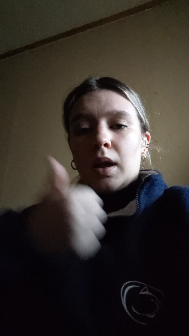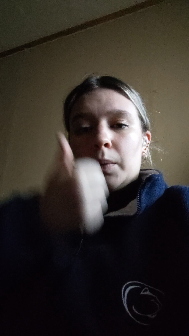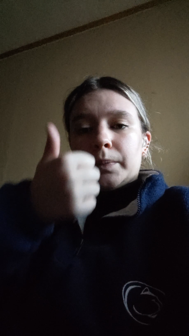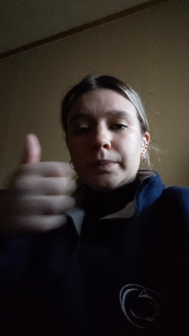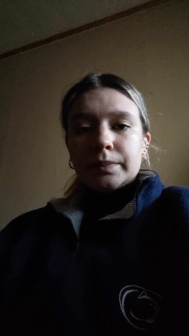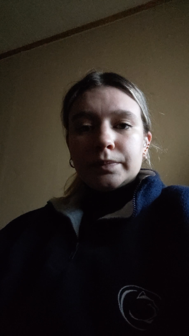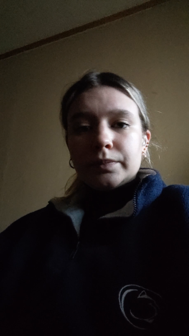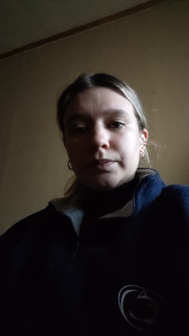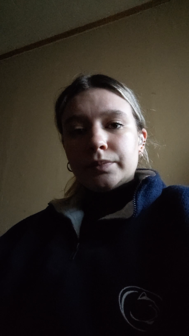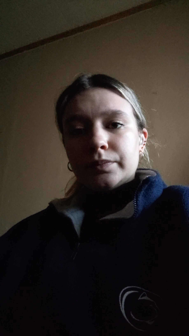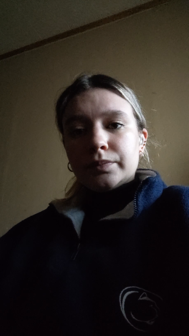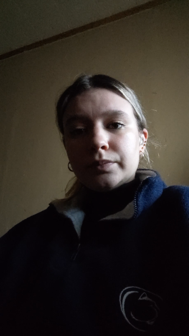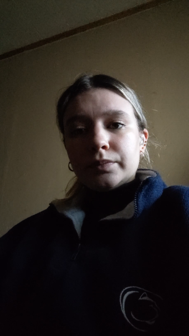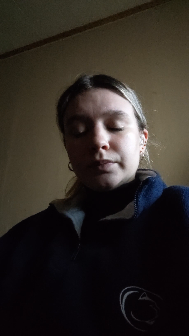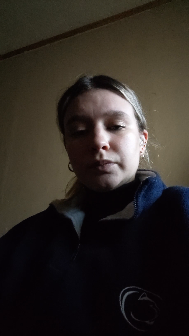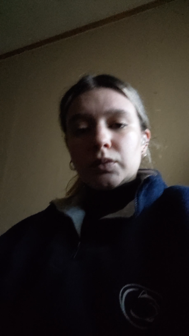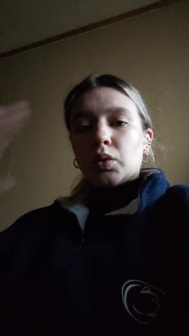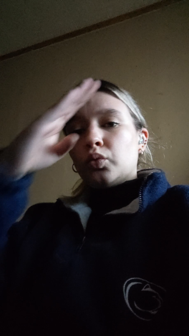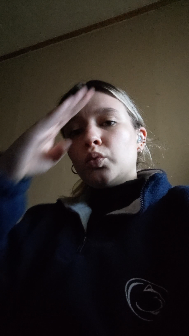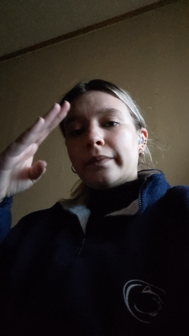roof